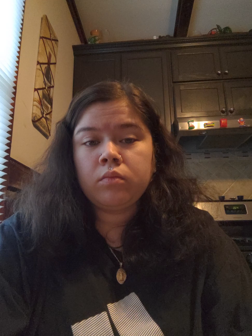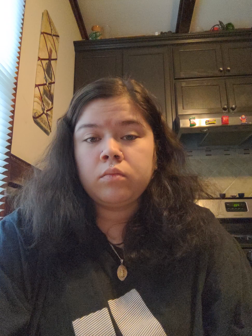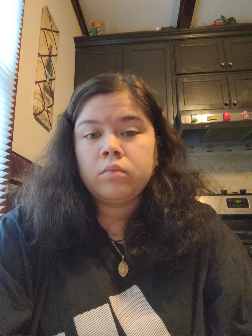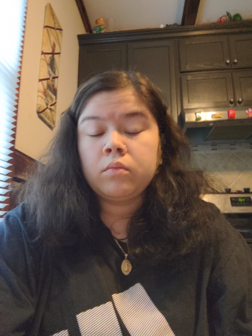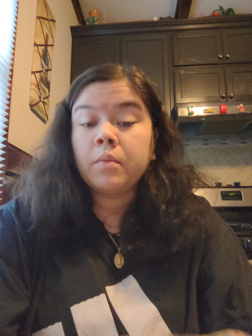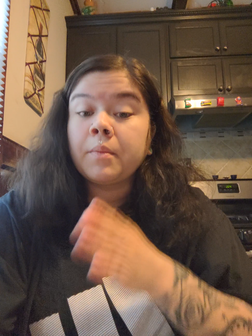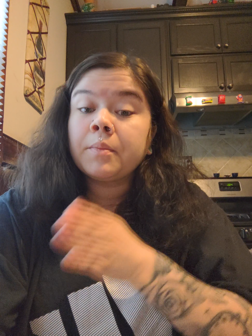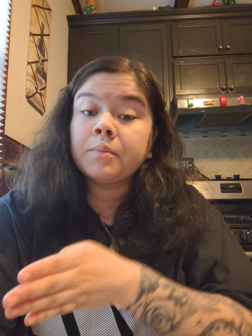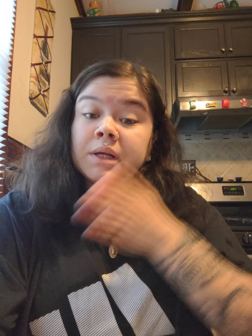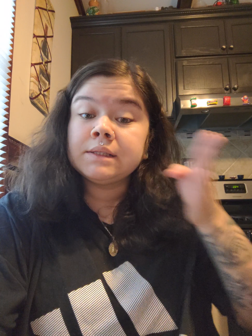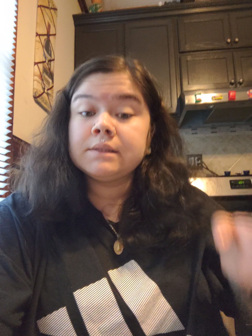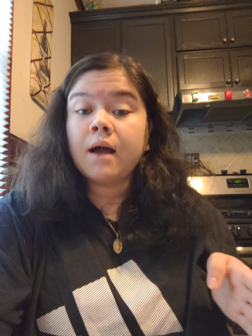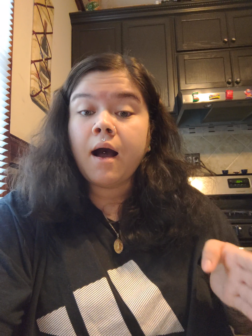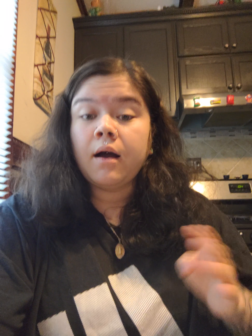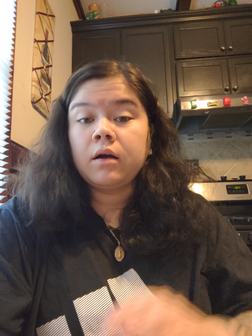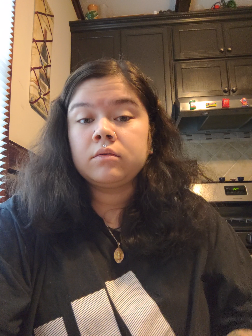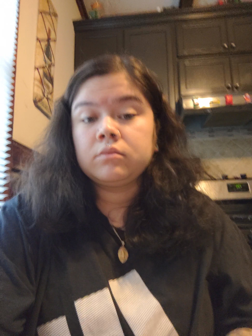beside